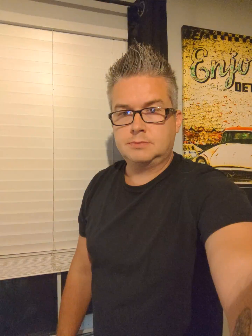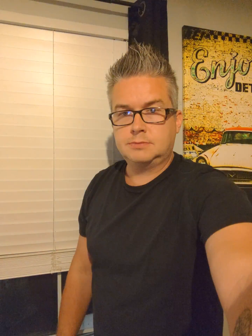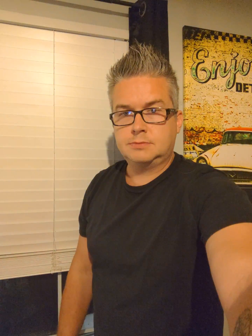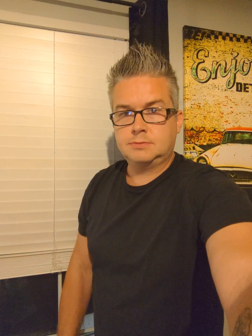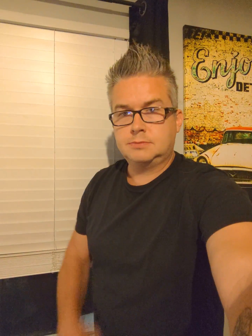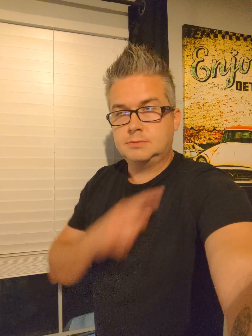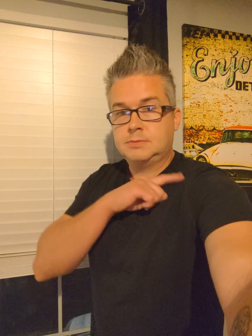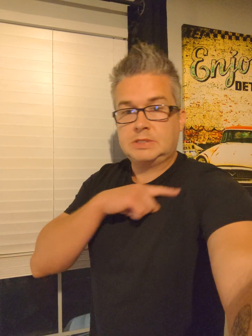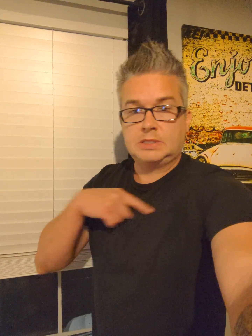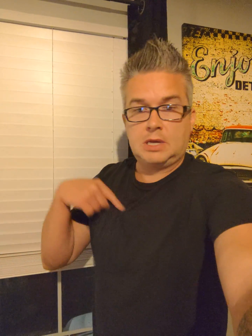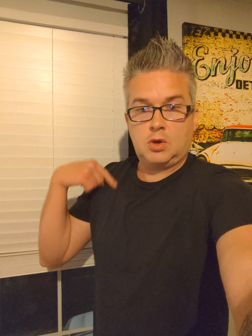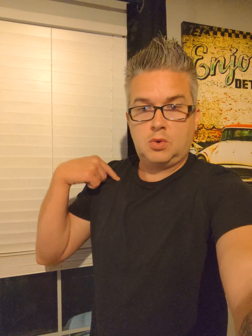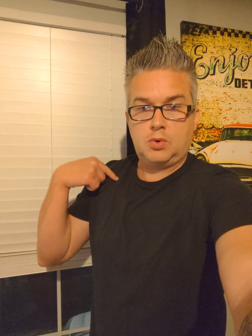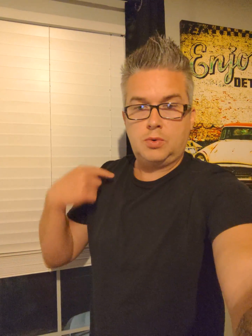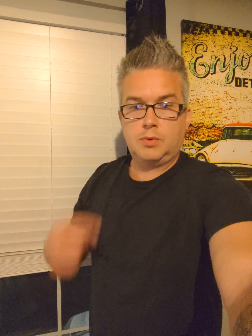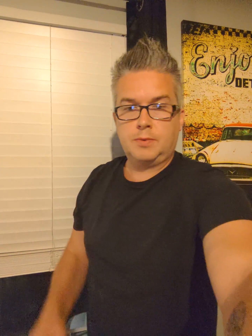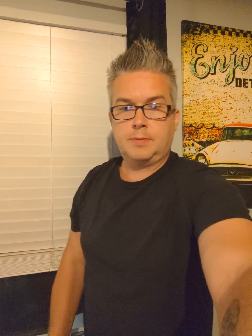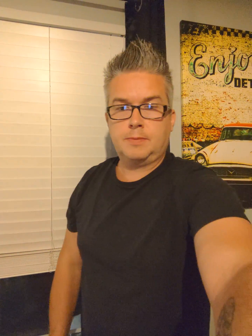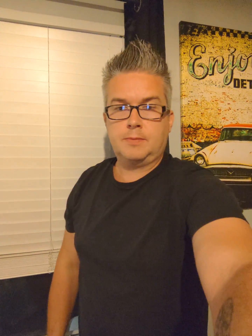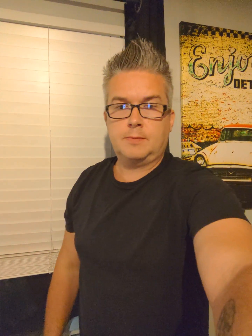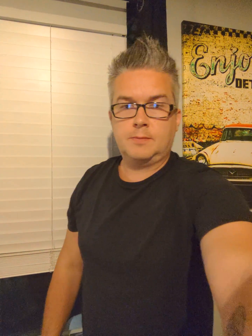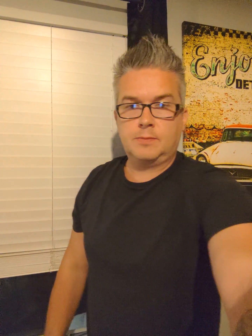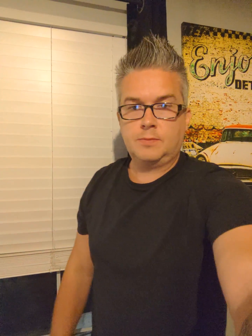necklace